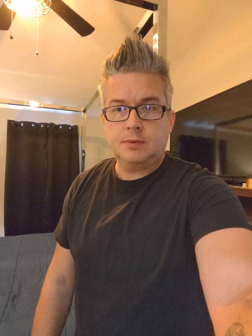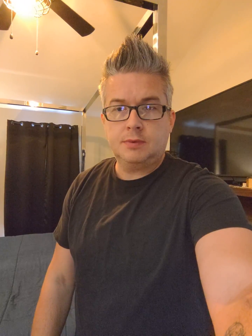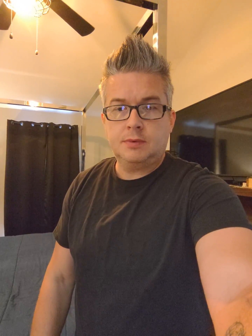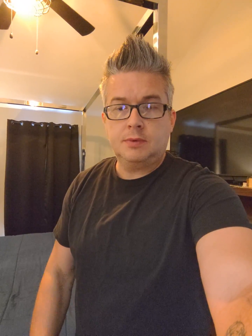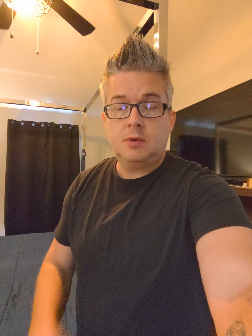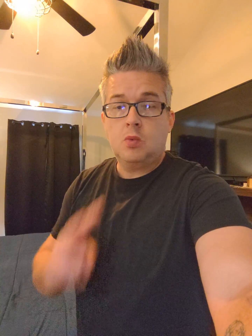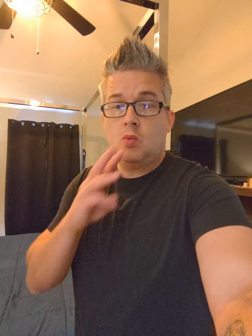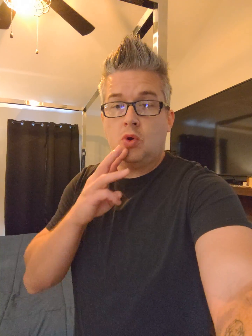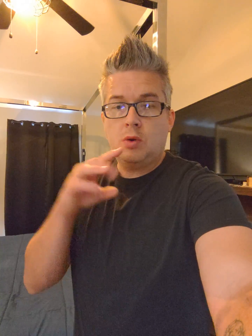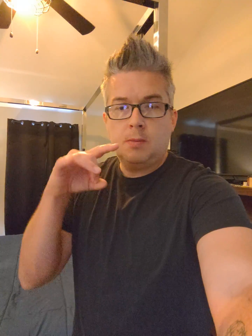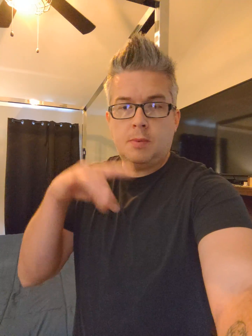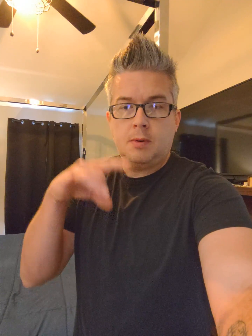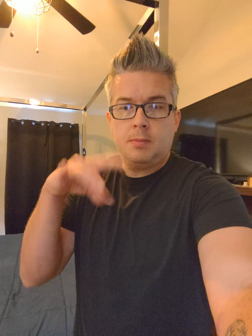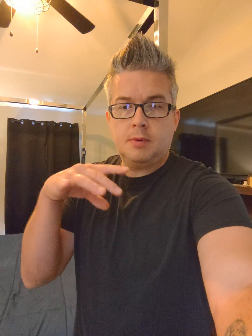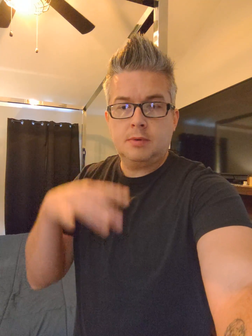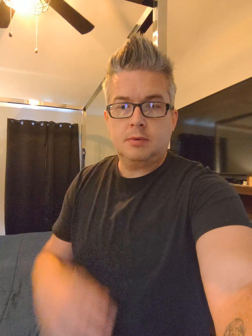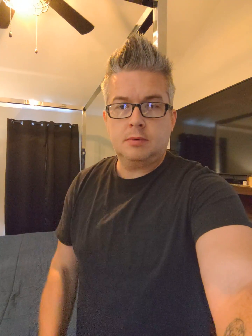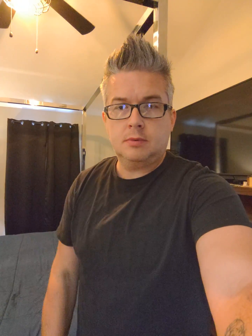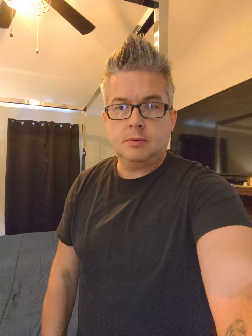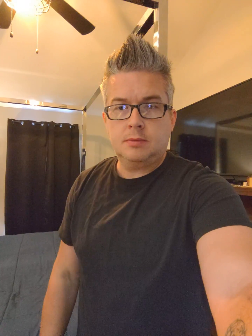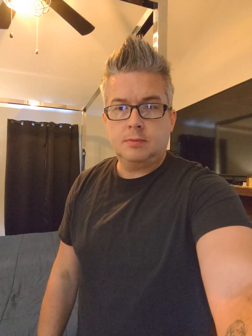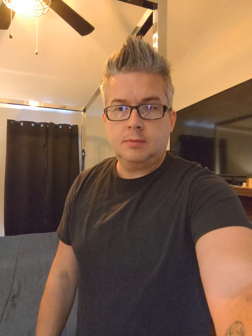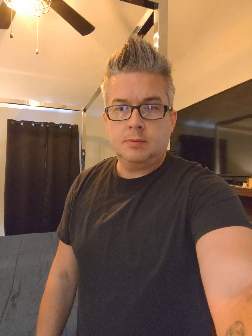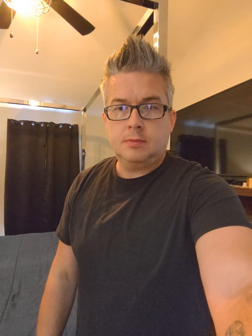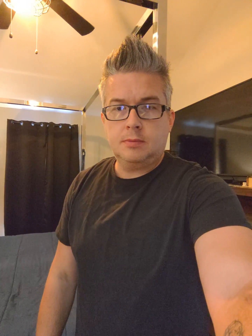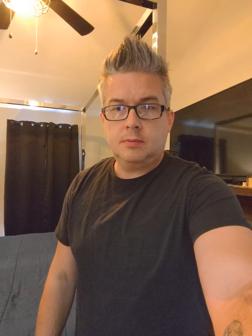melon